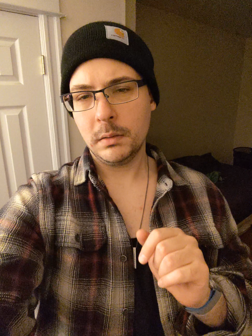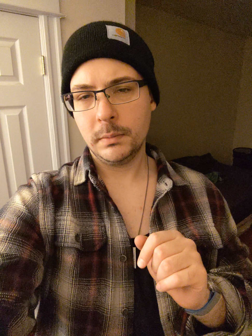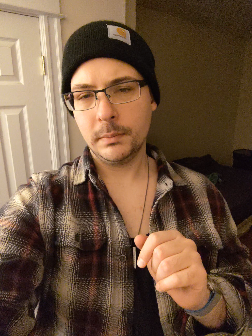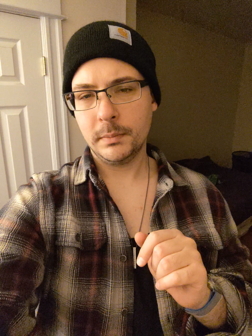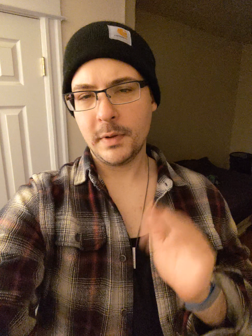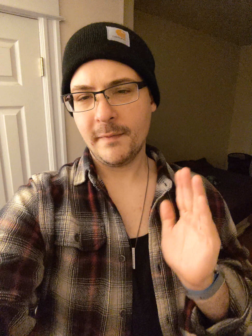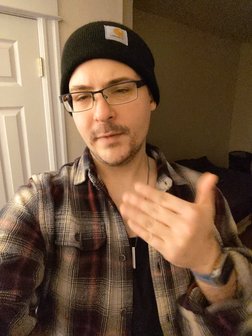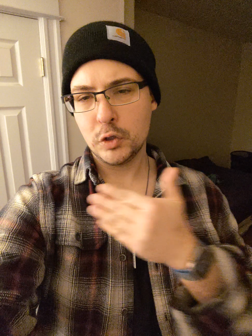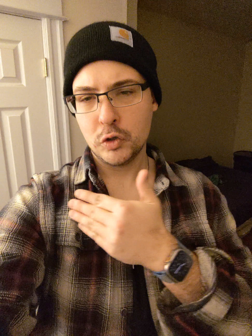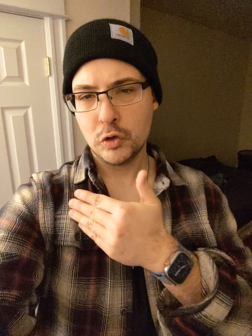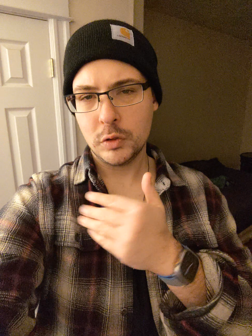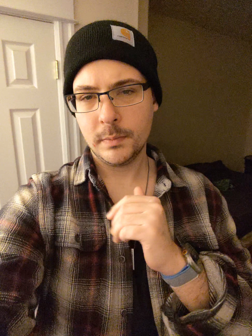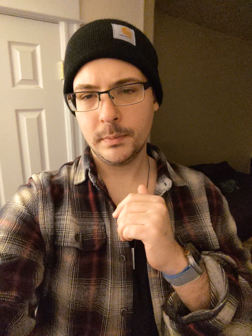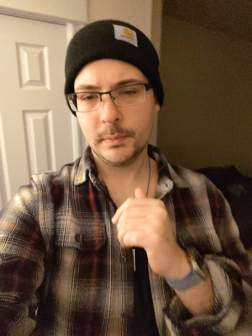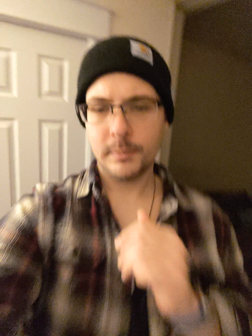fish